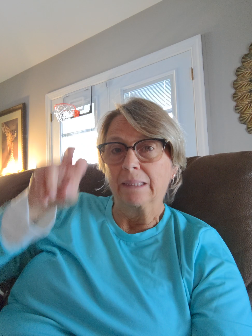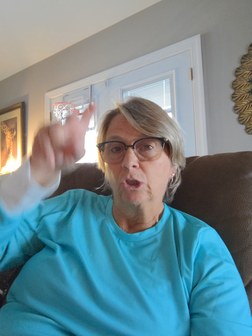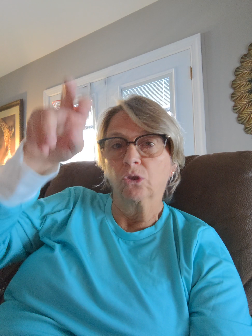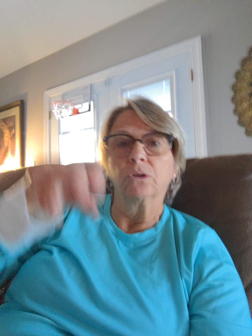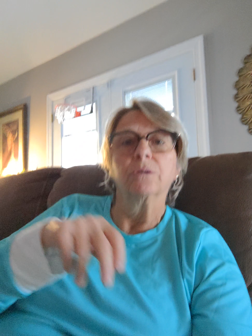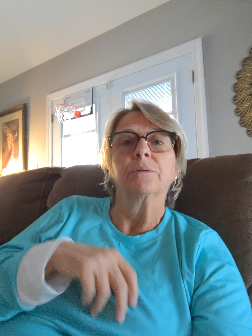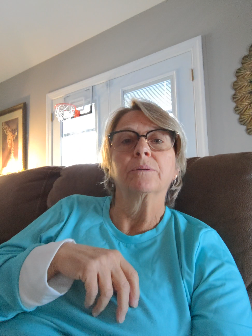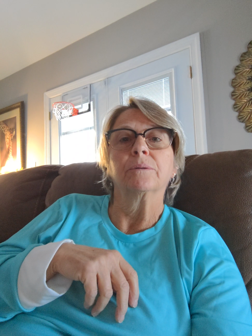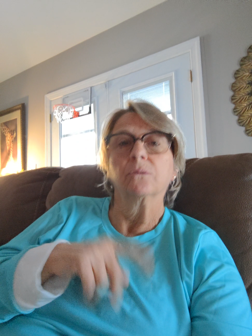stairs